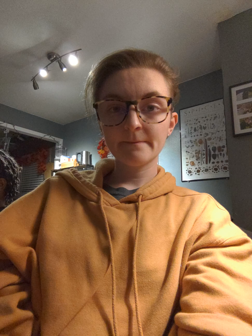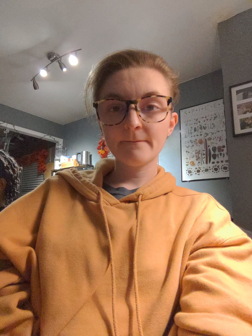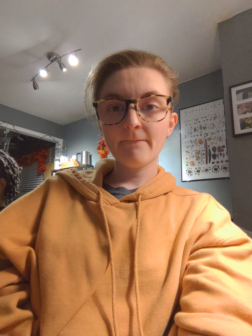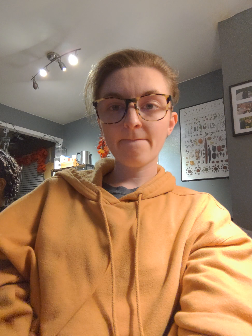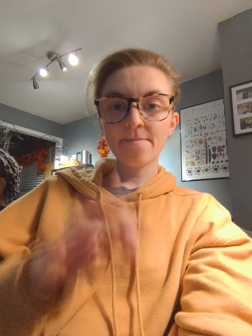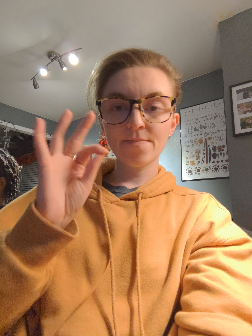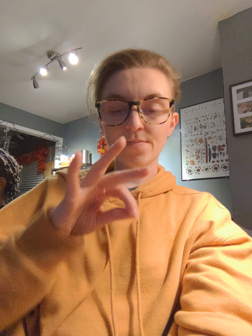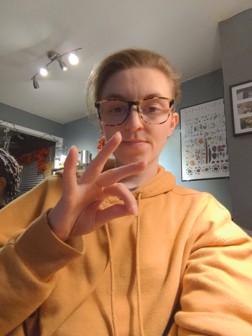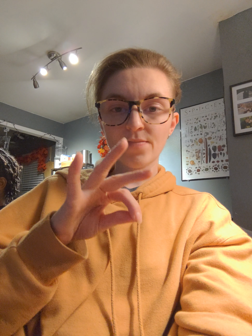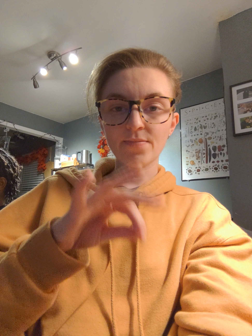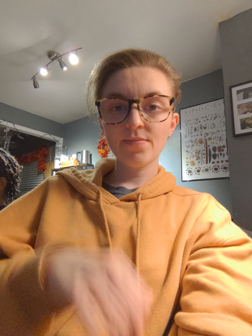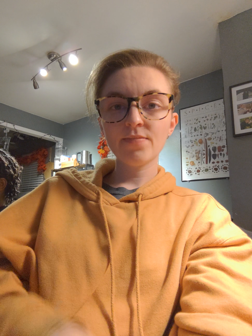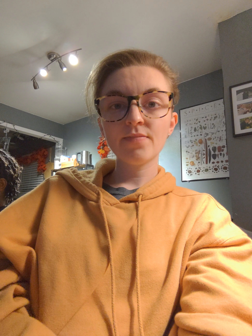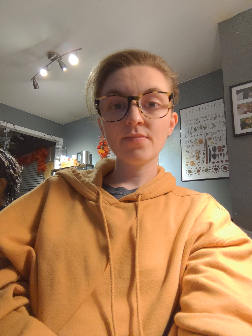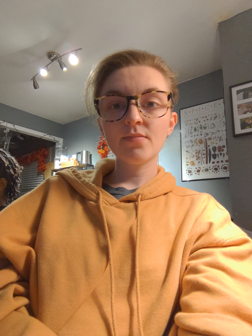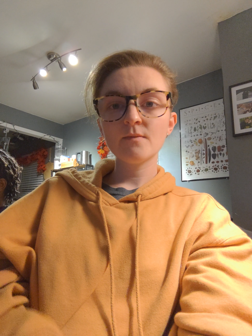fit